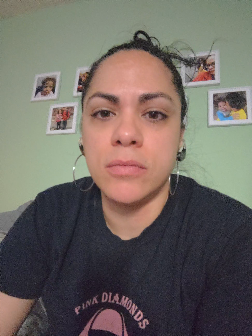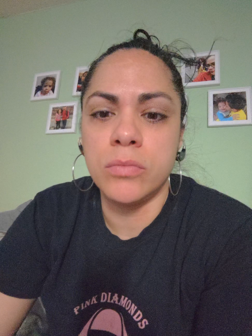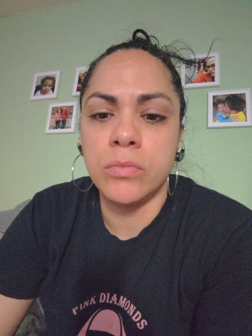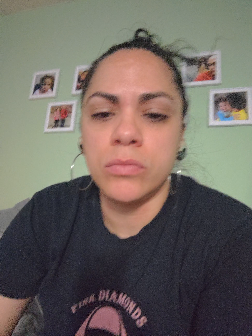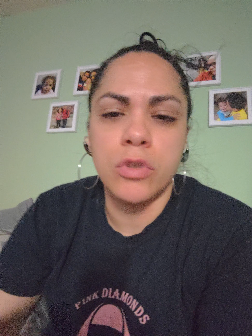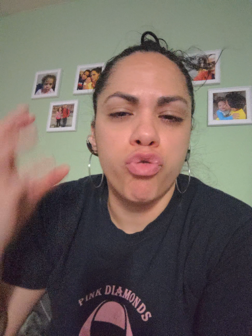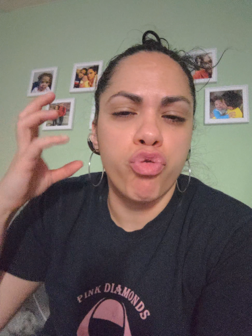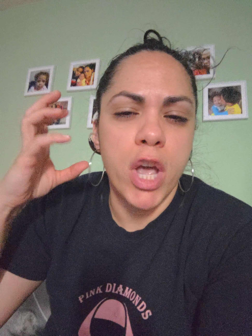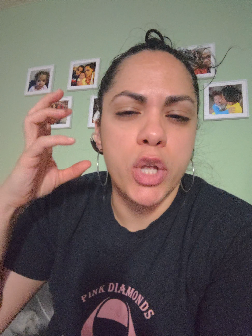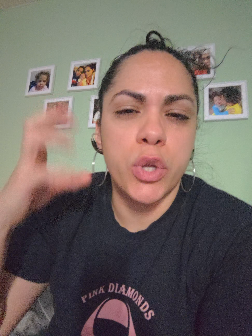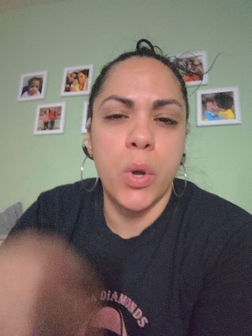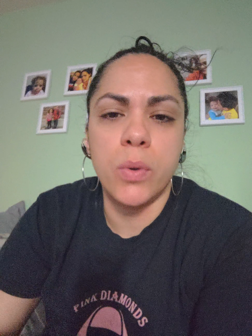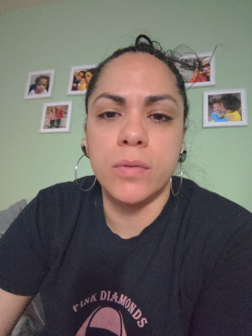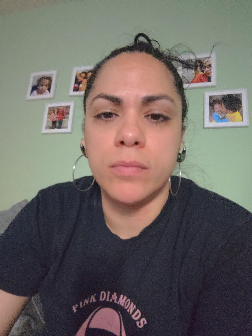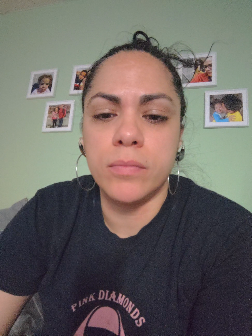radio